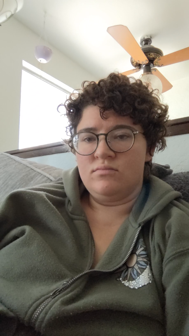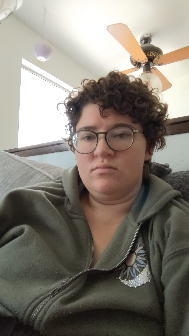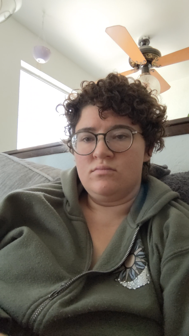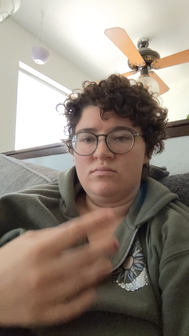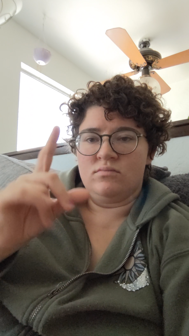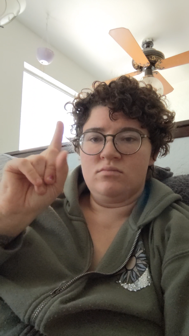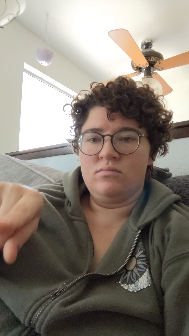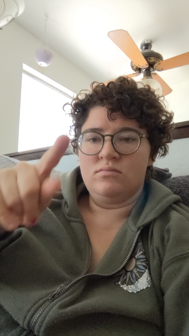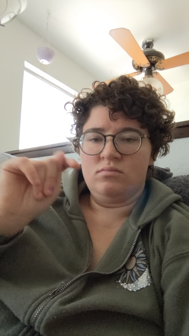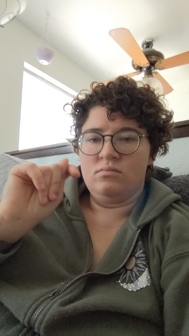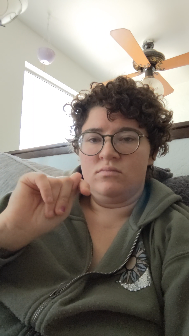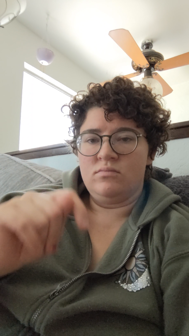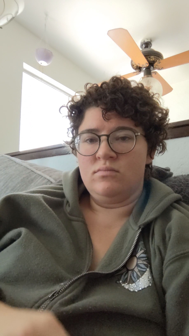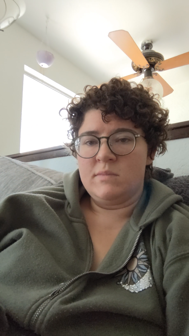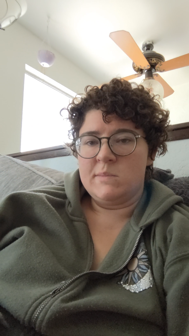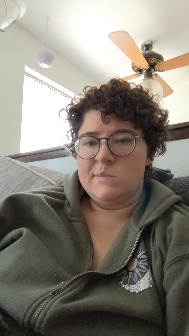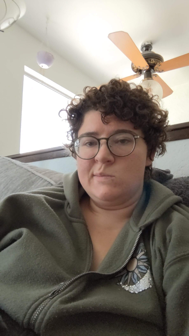go potty